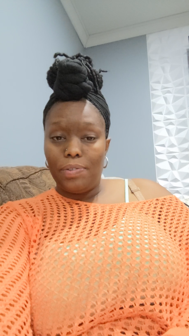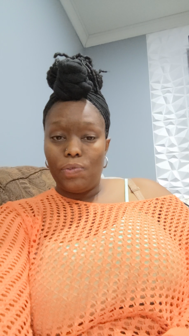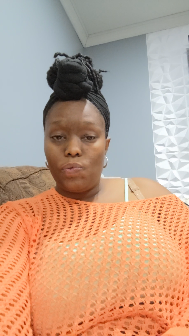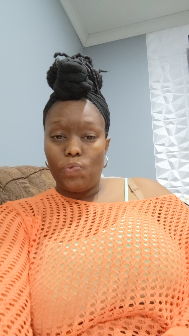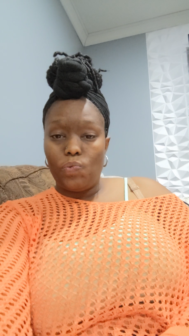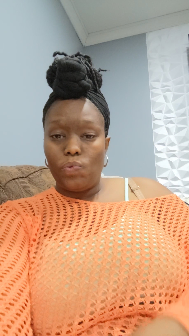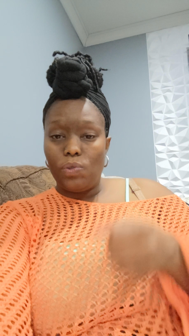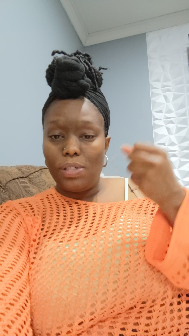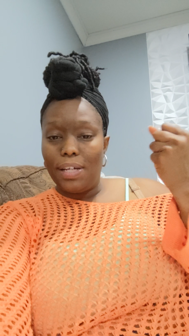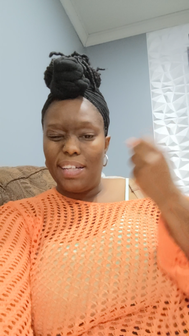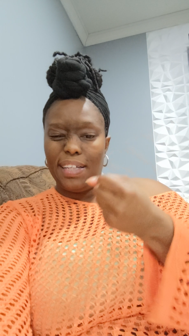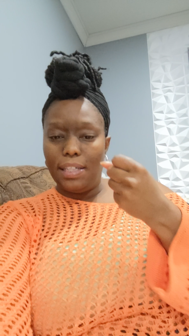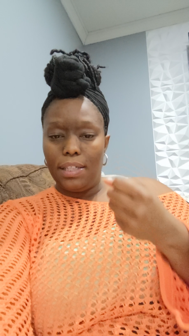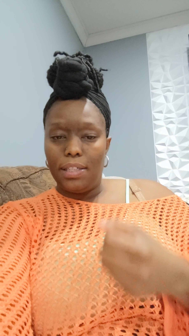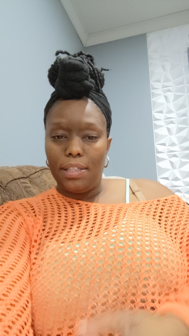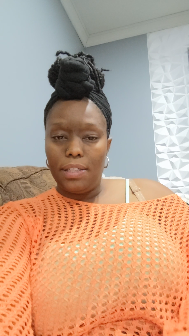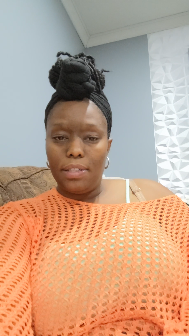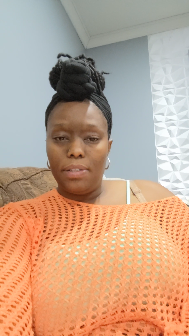hit